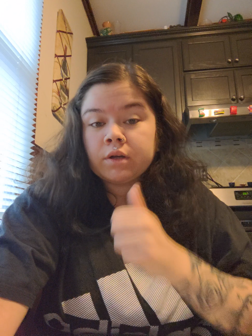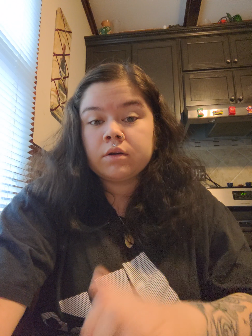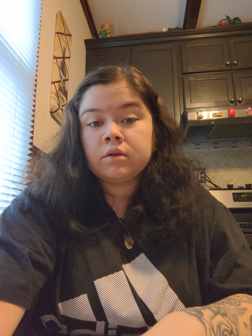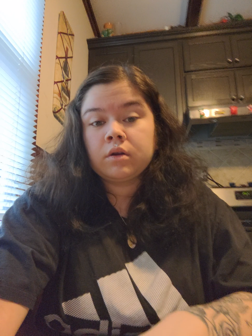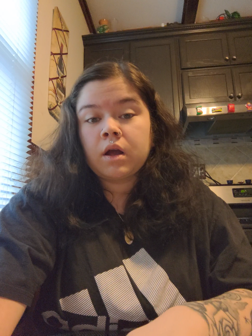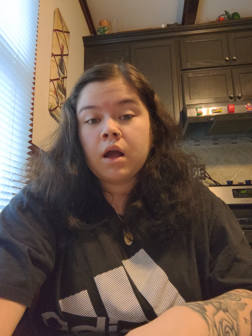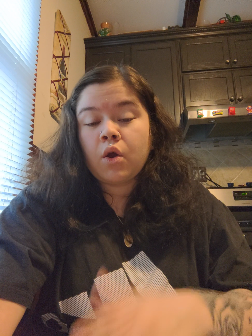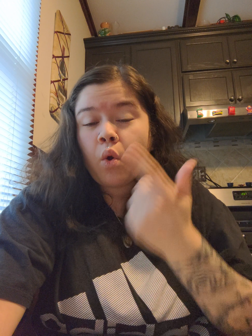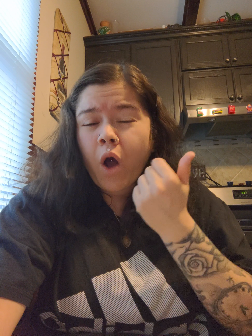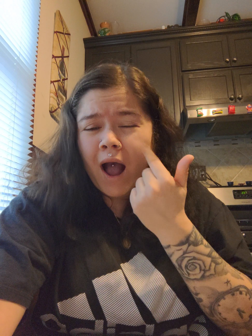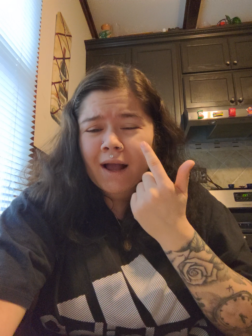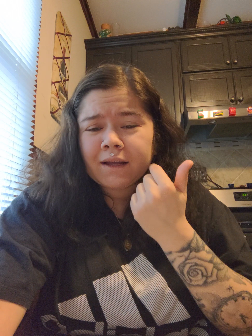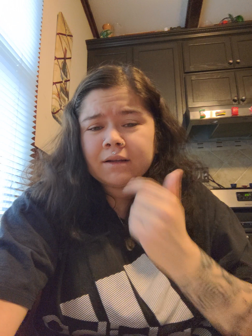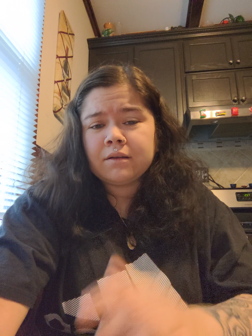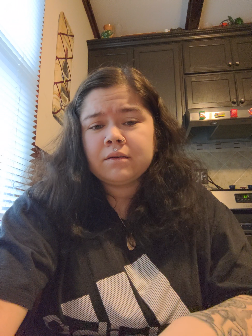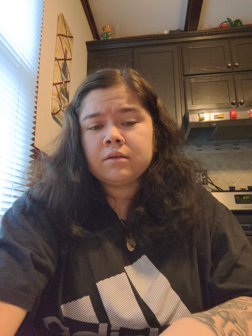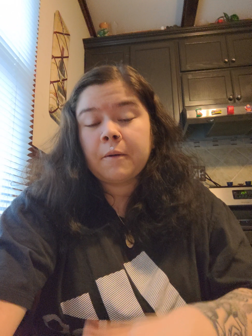cry